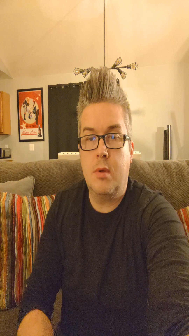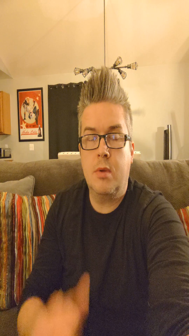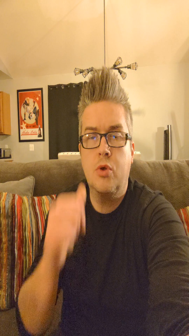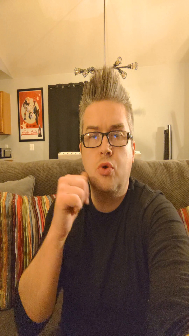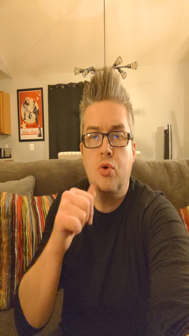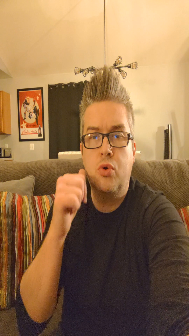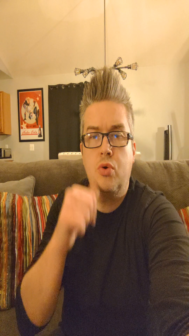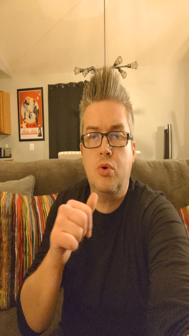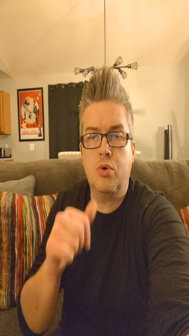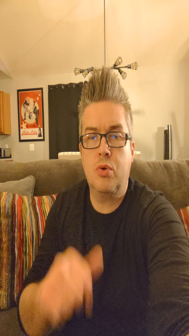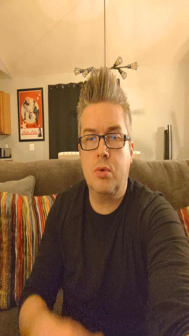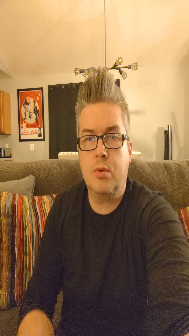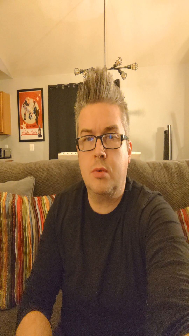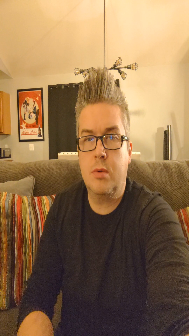girl